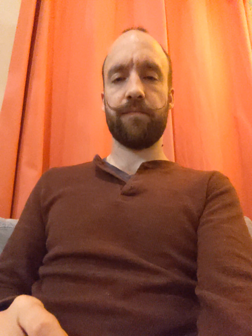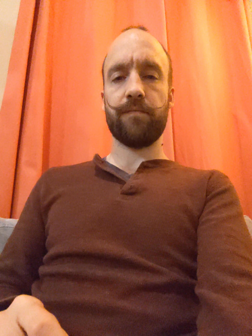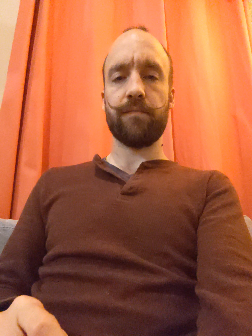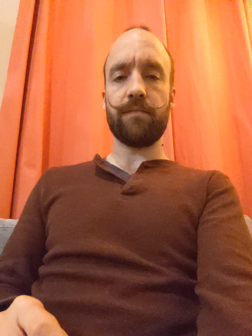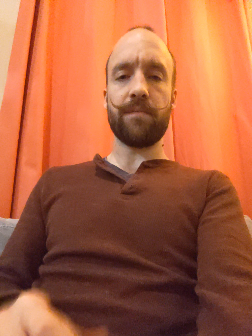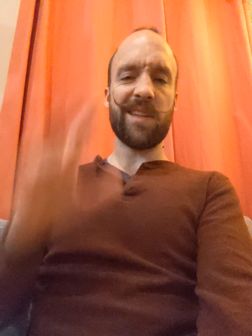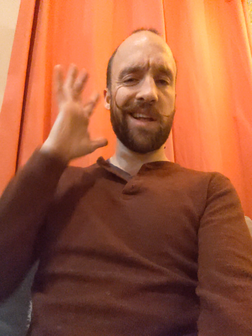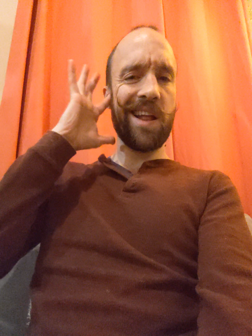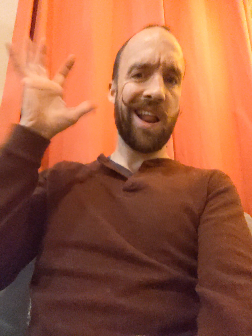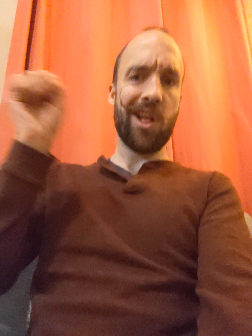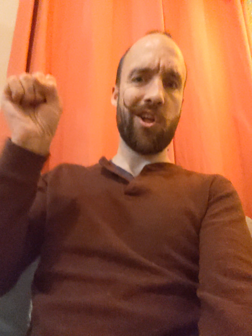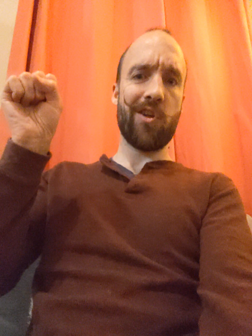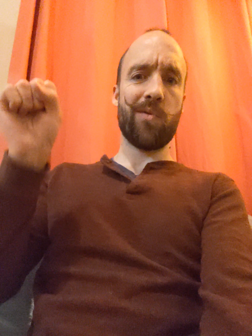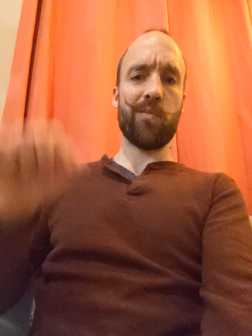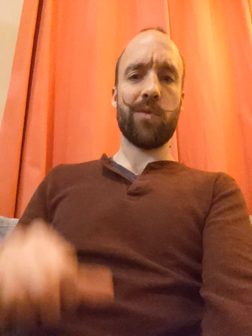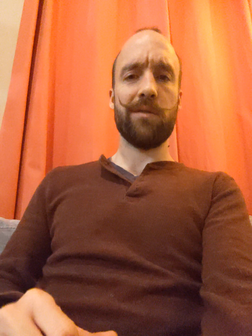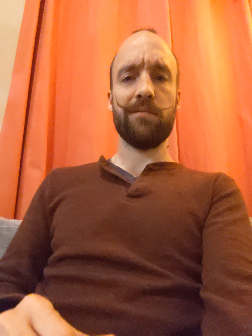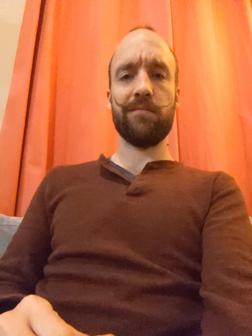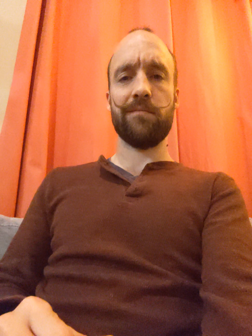loud